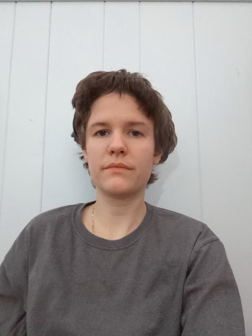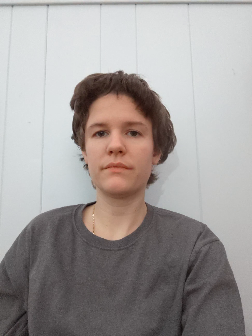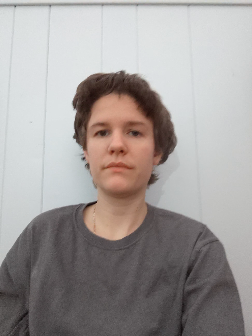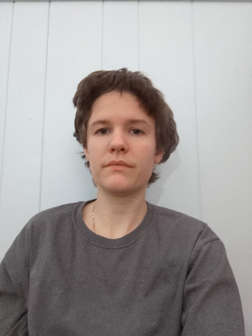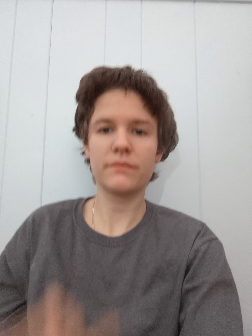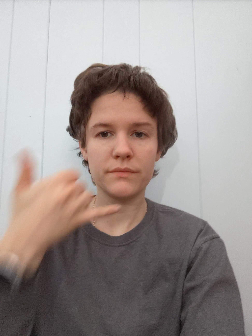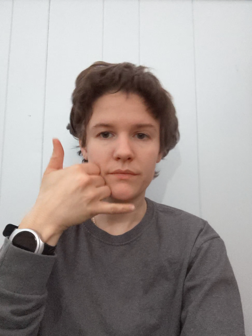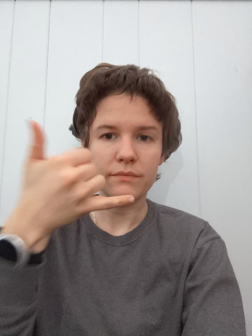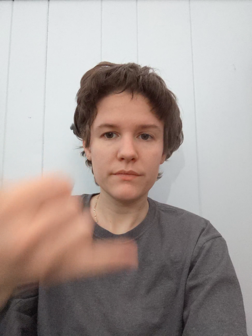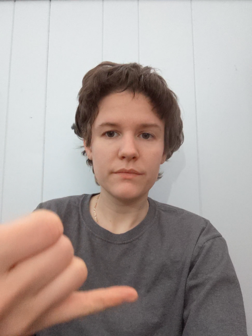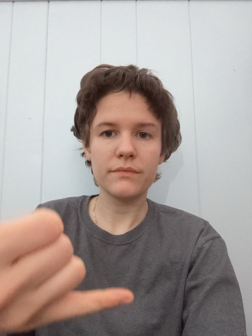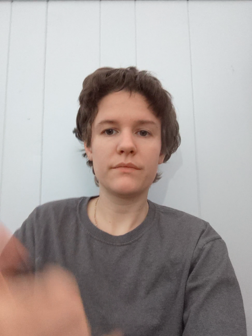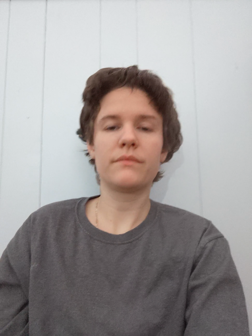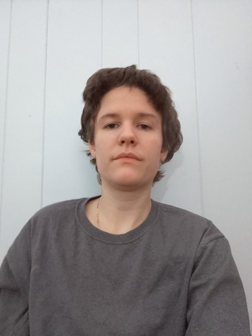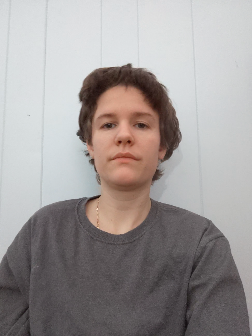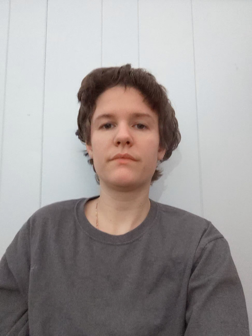call on the phone